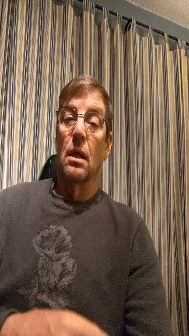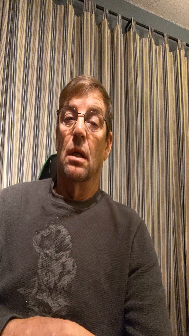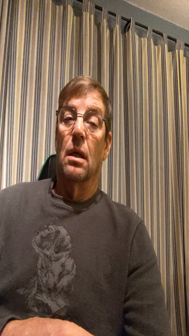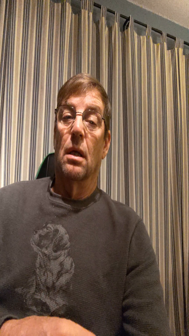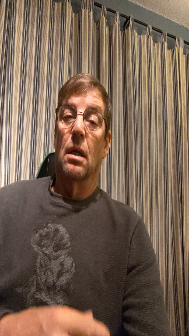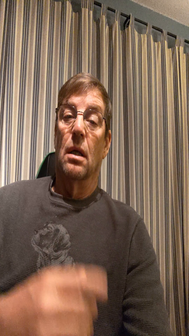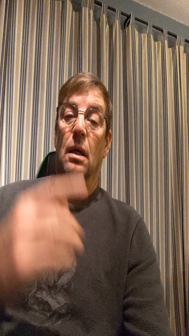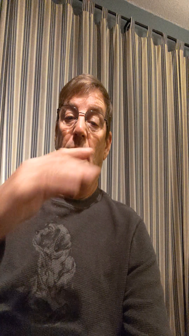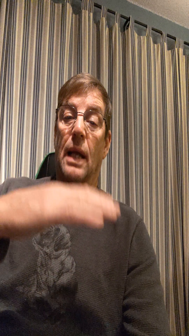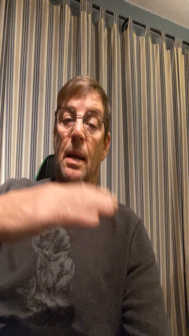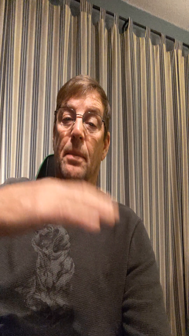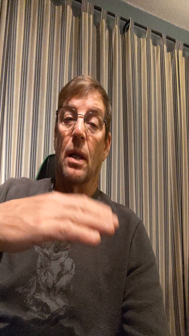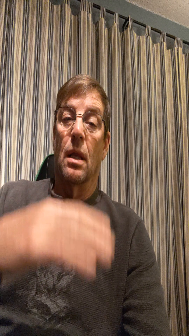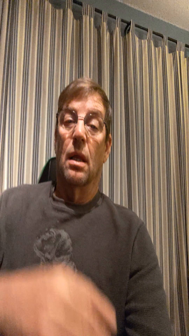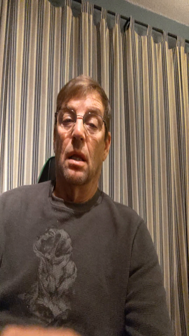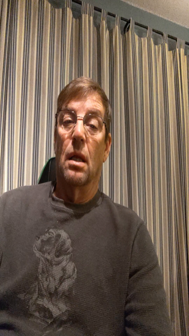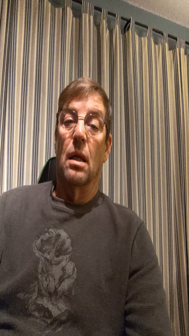table